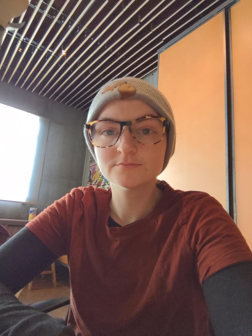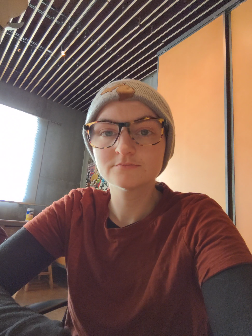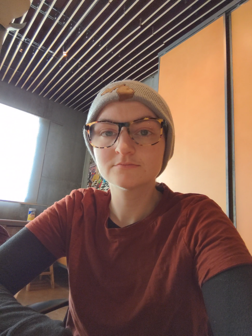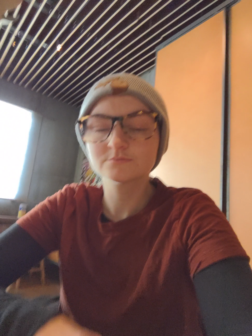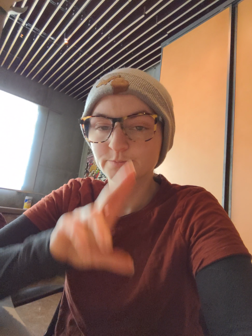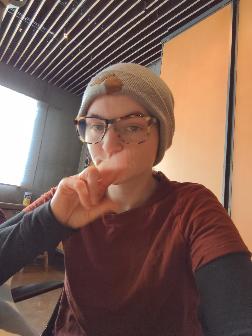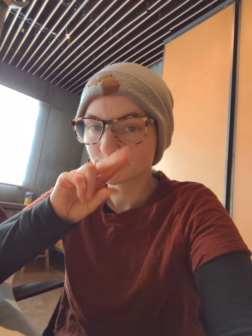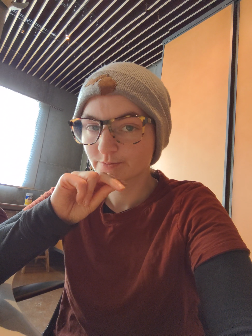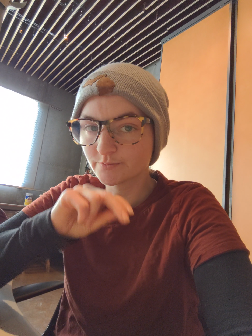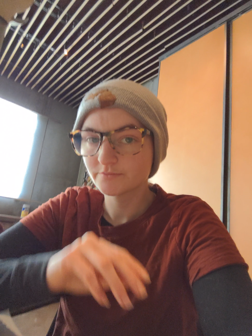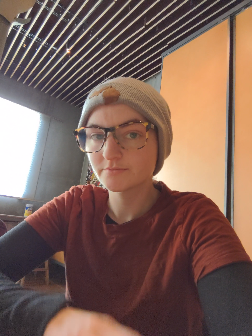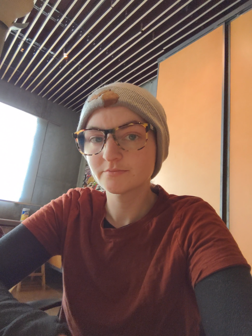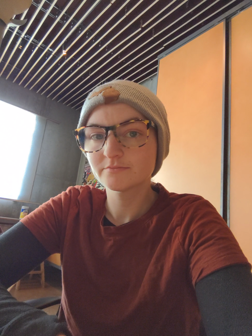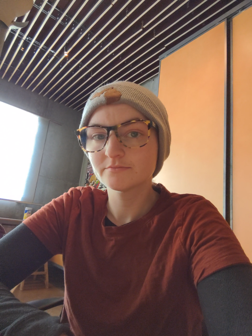duck